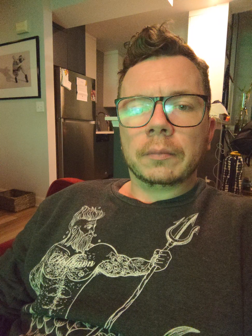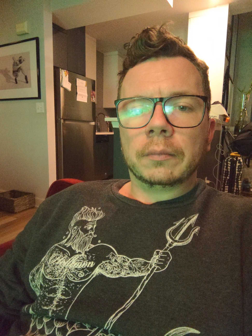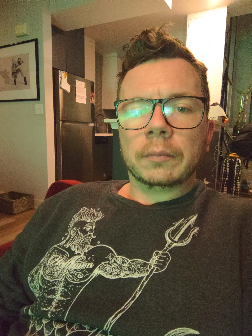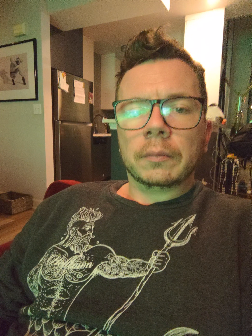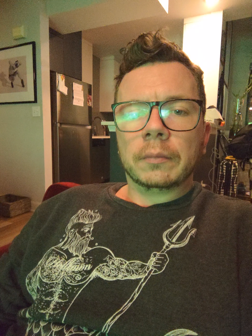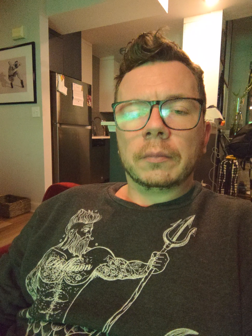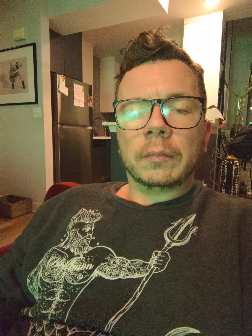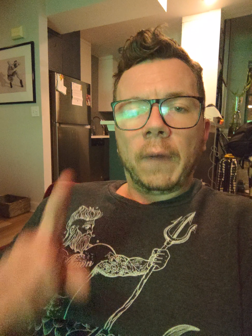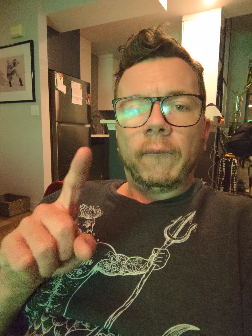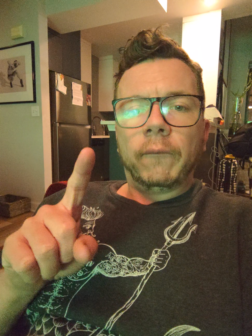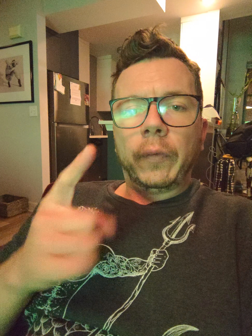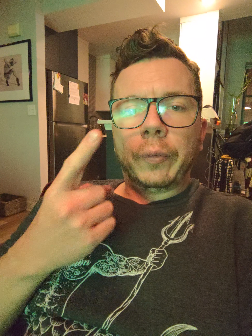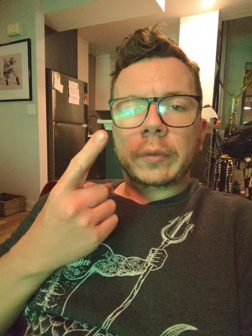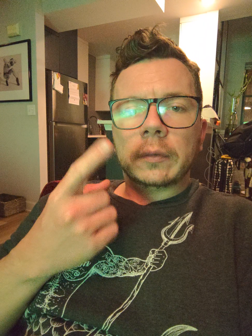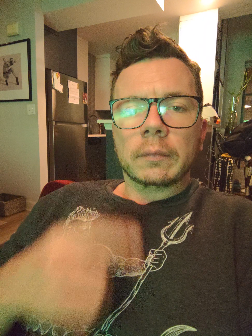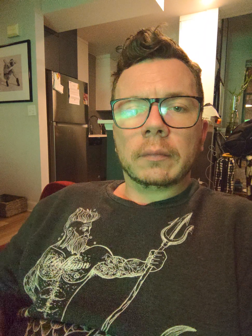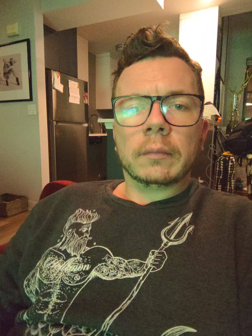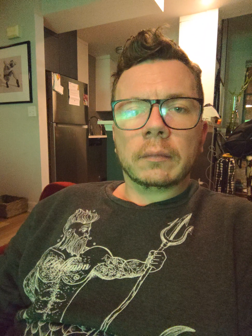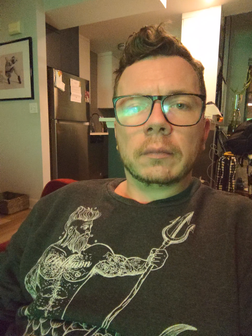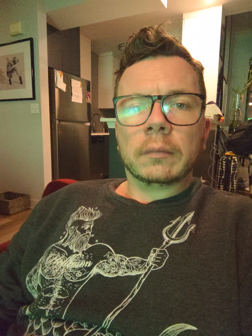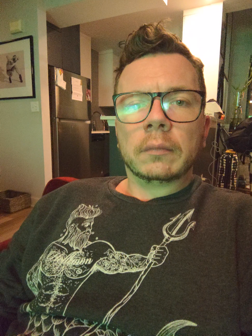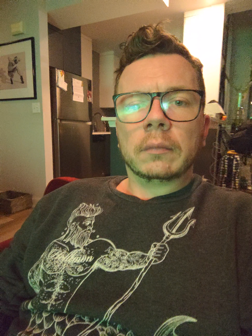first